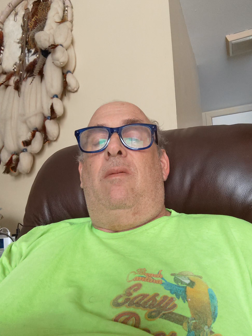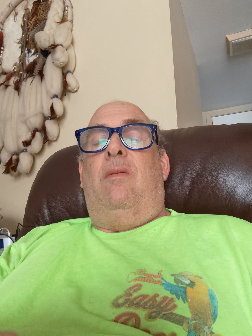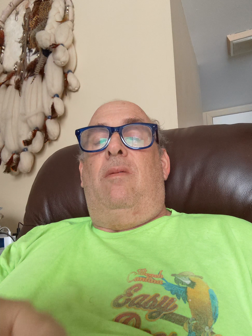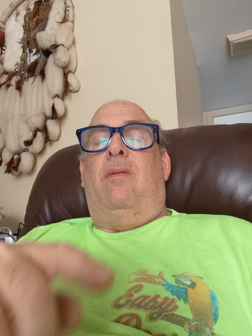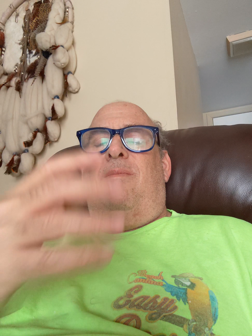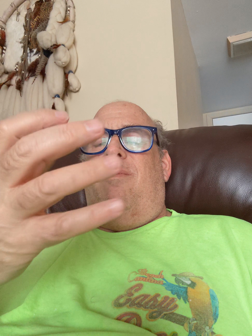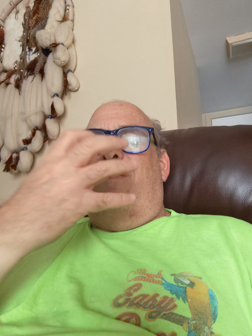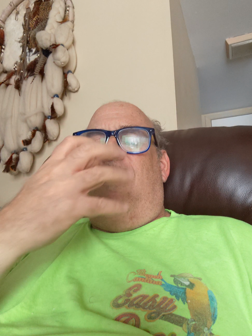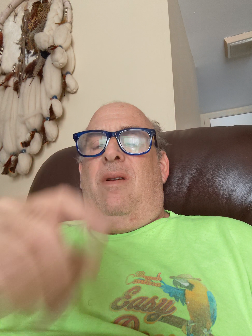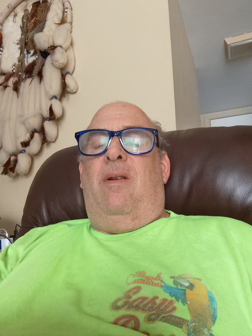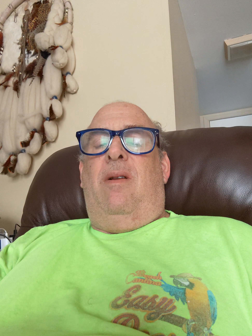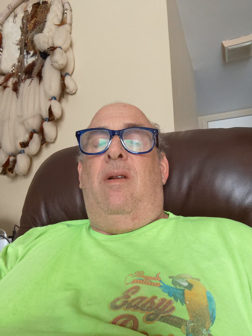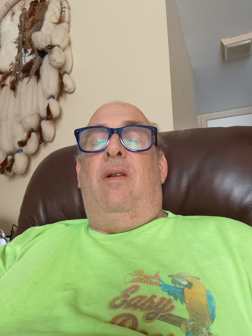mad